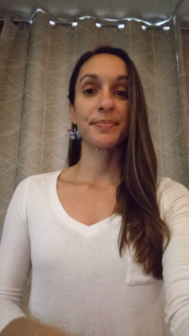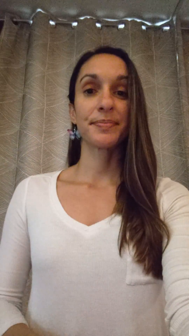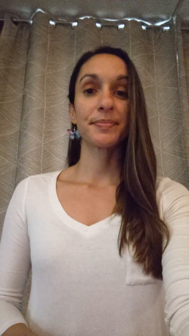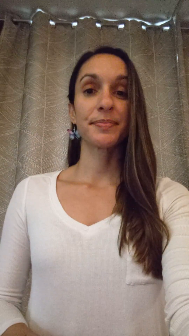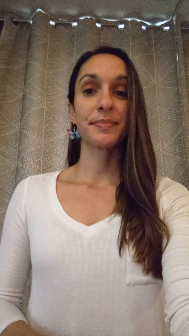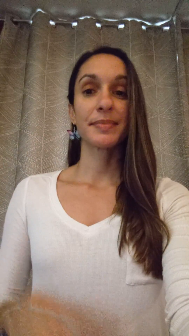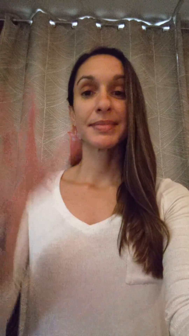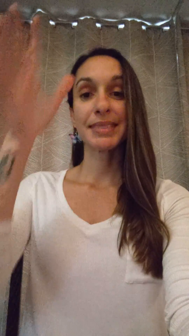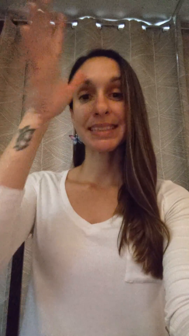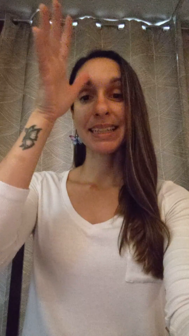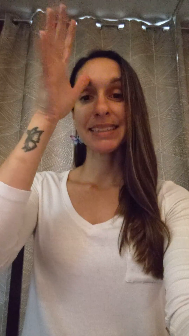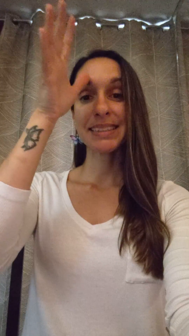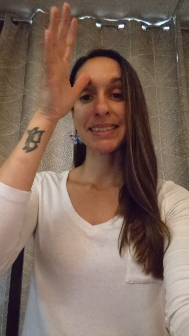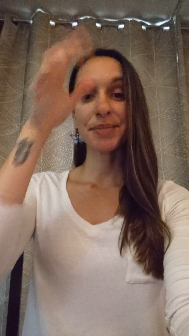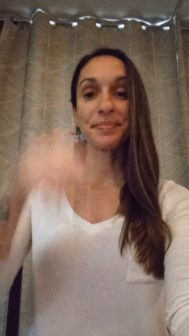daddy